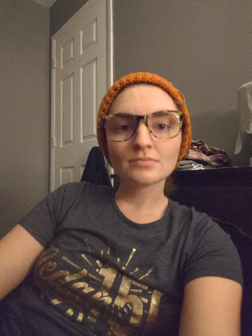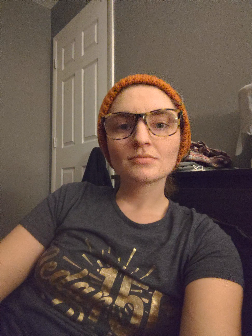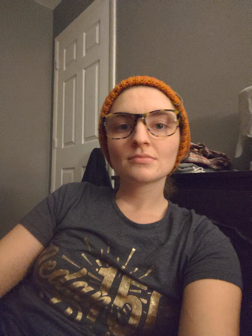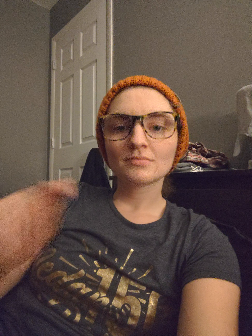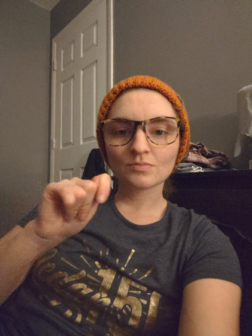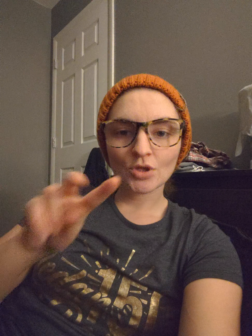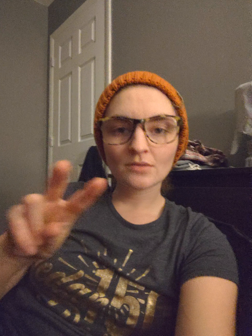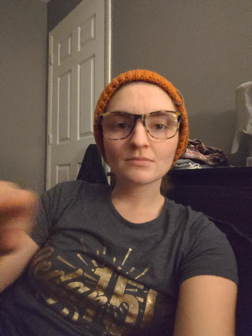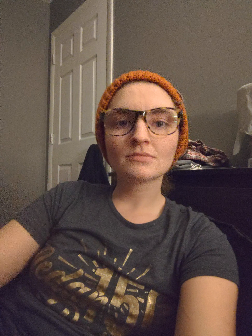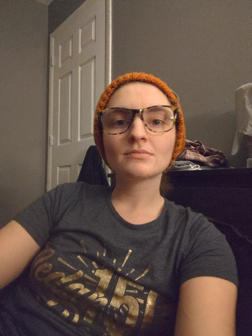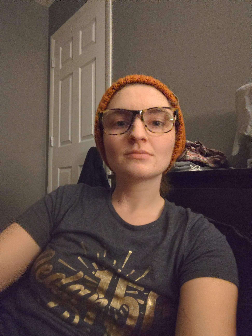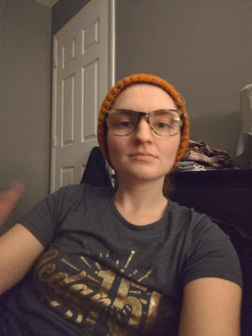TV